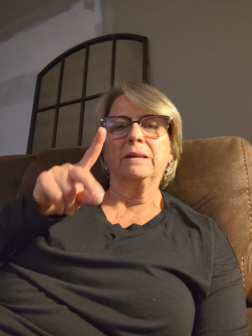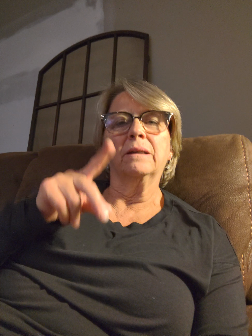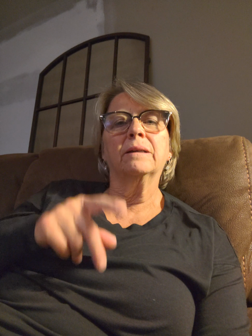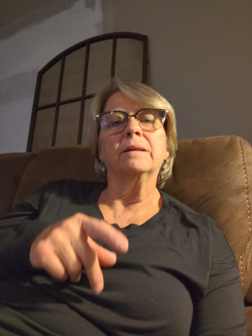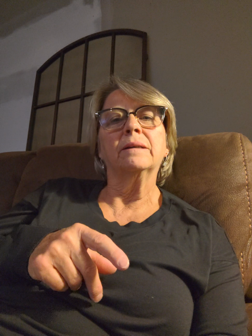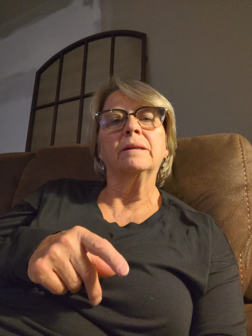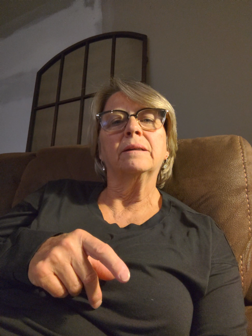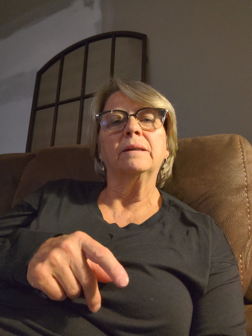puppy